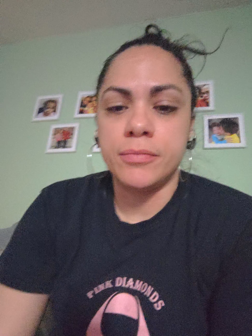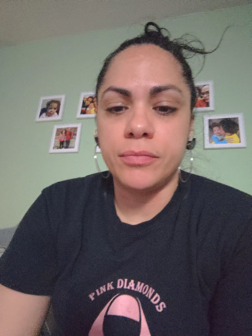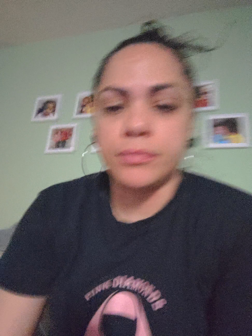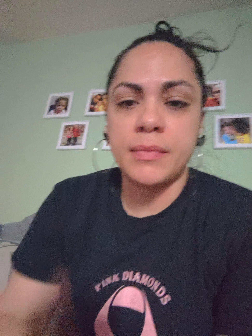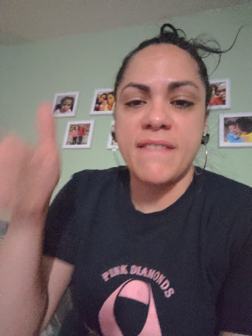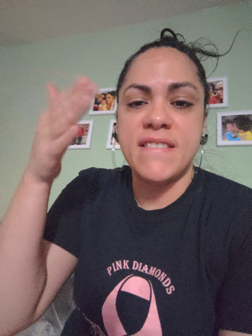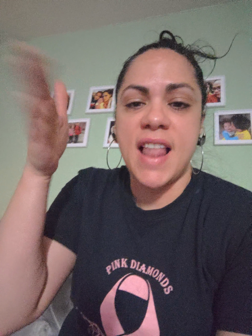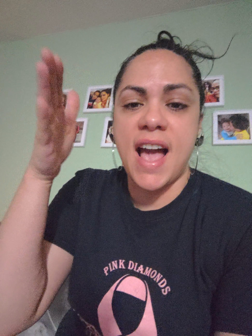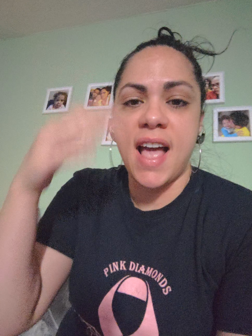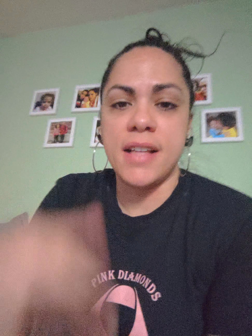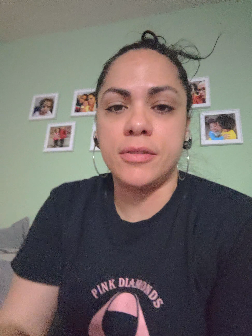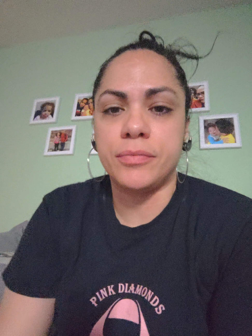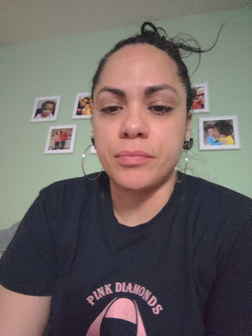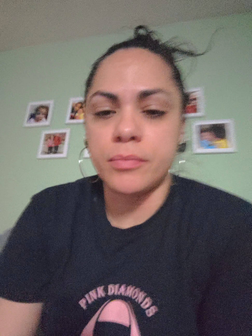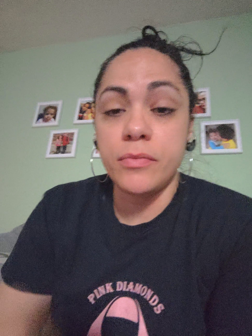flag